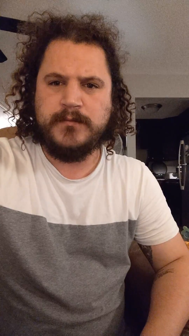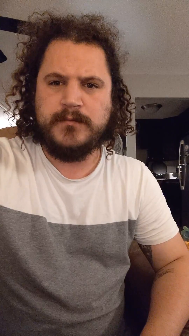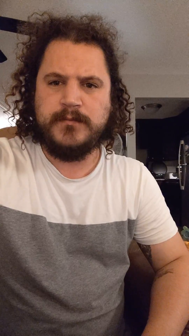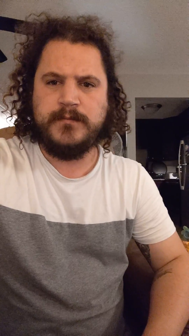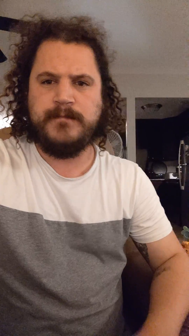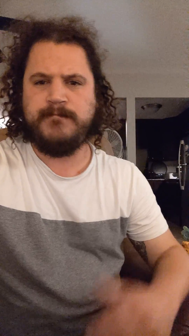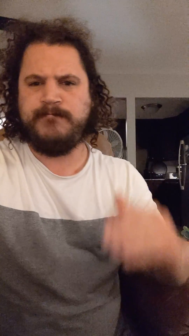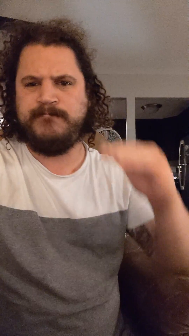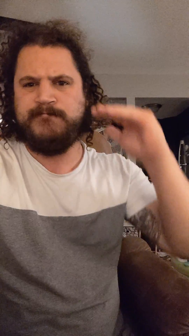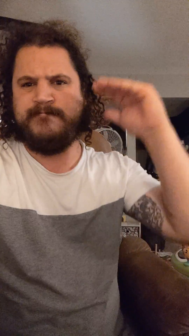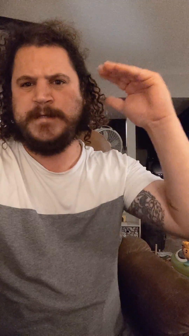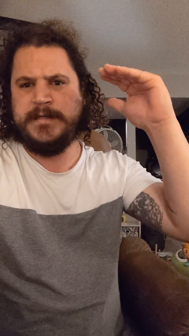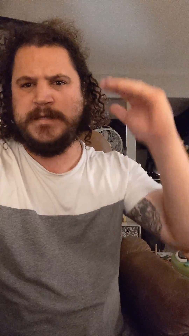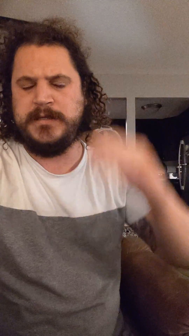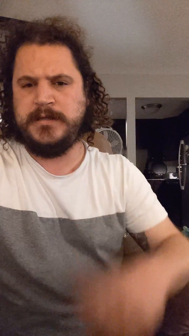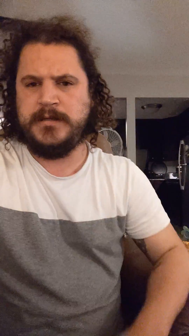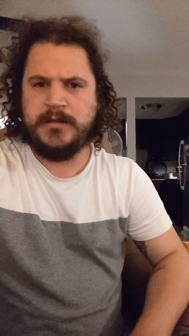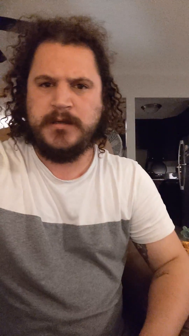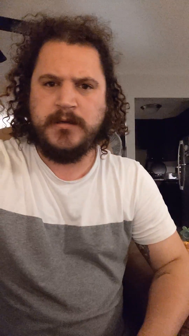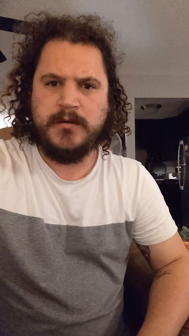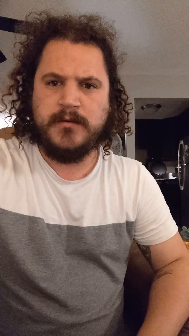big